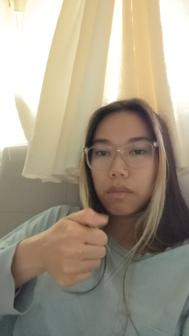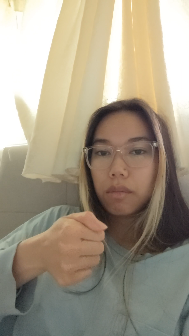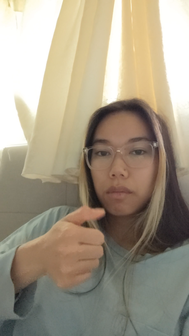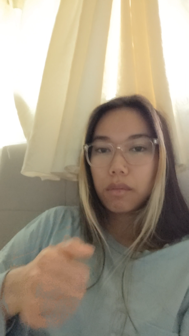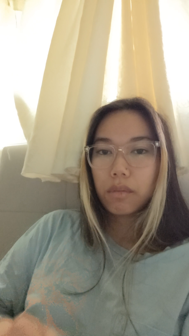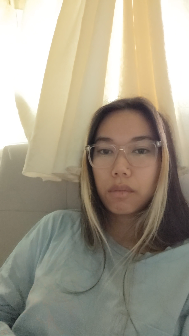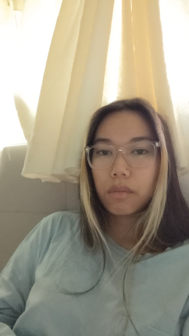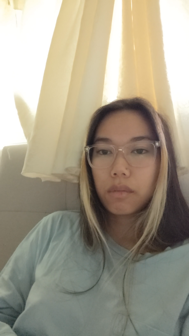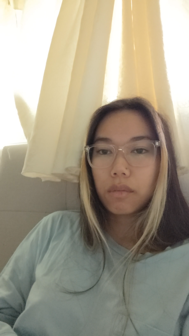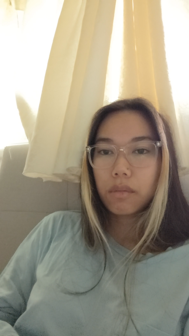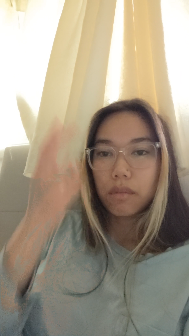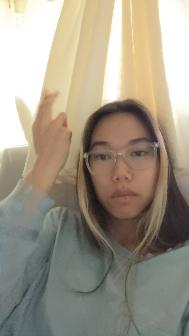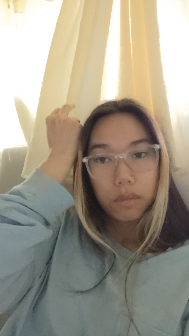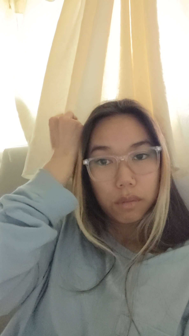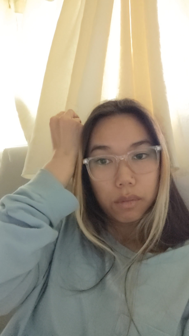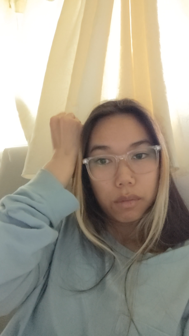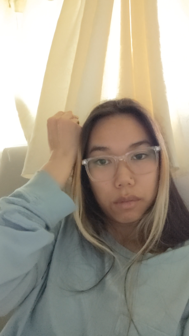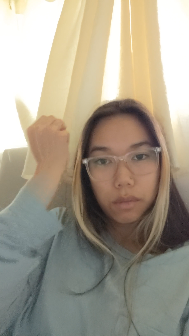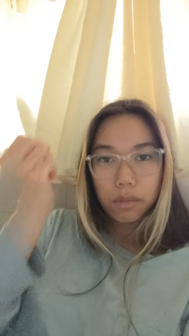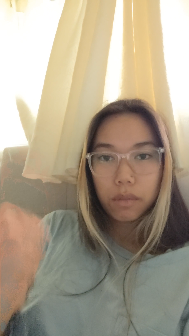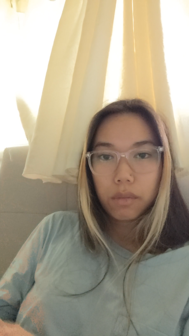rabbit